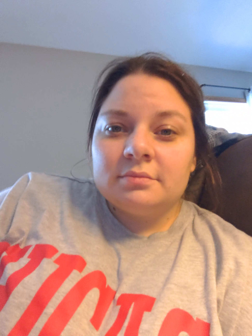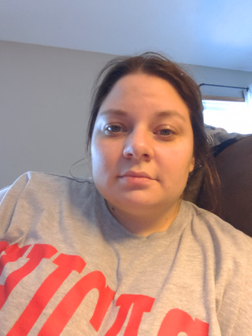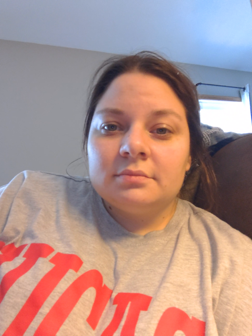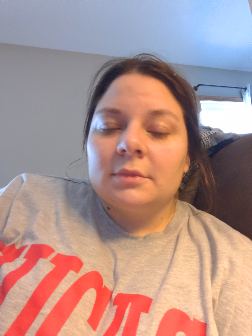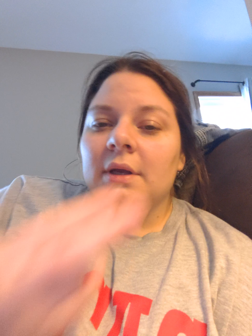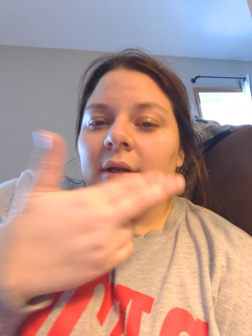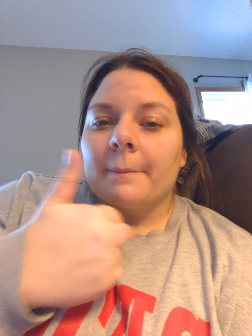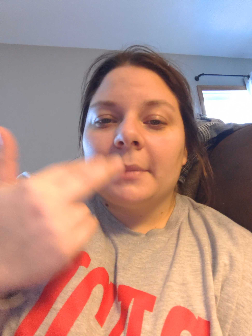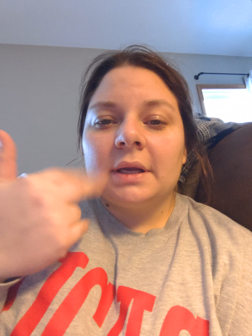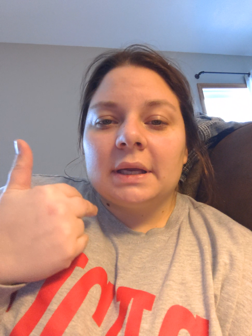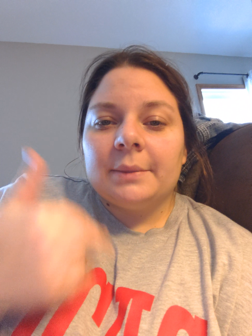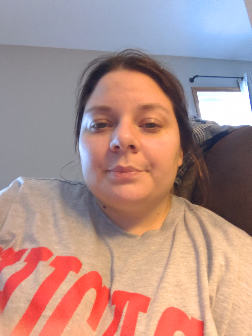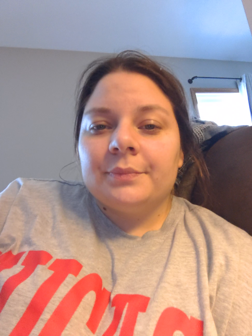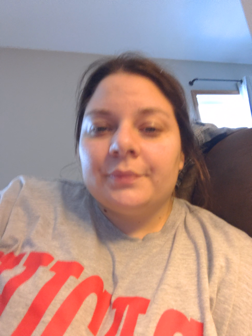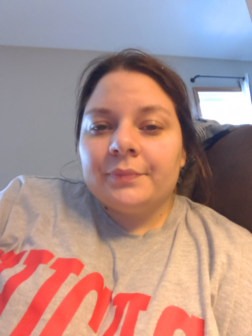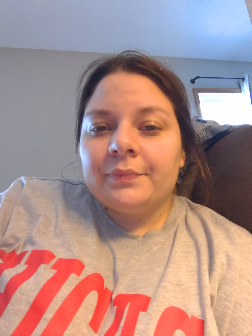napkin